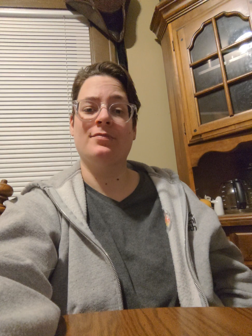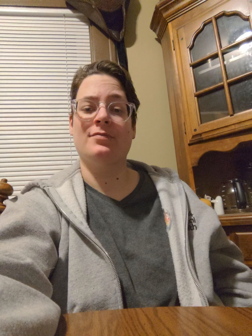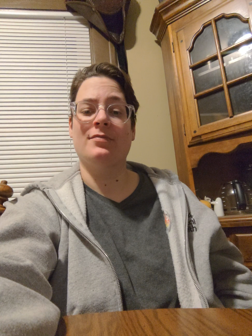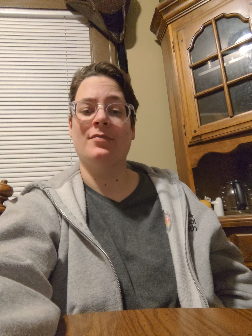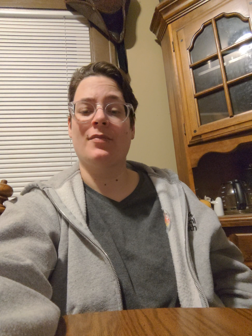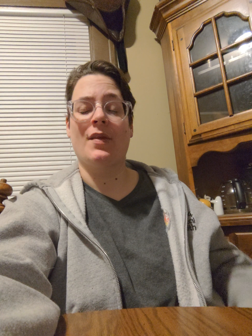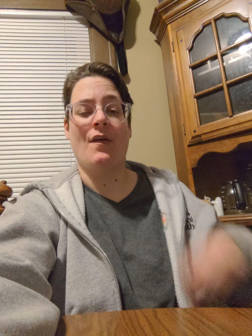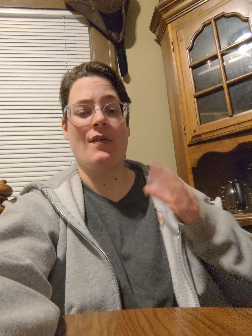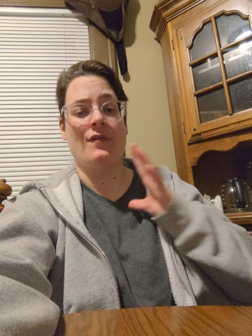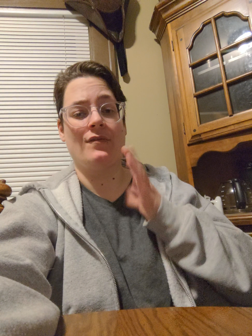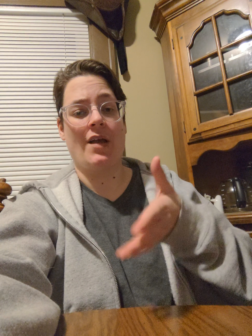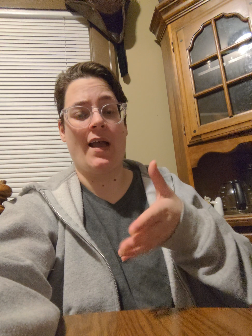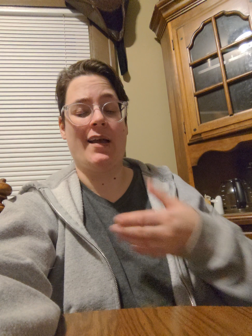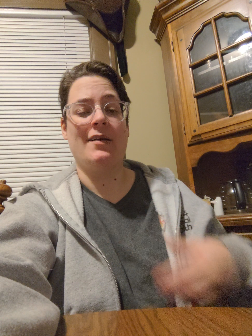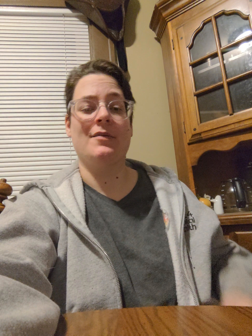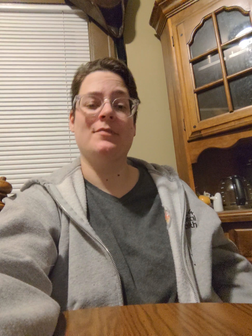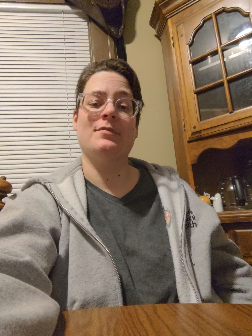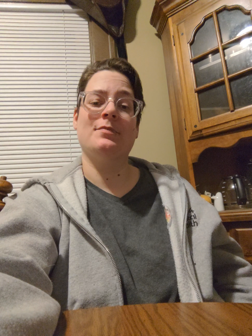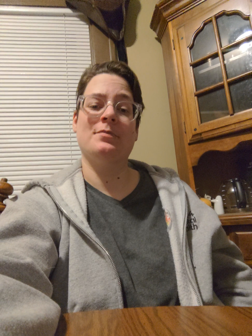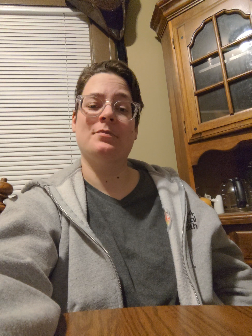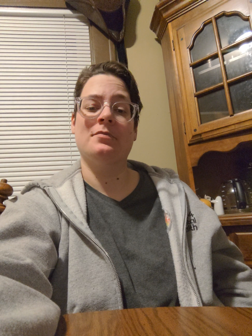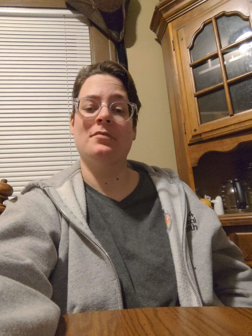fine